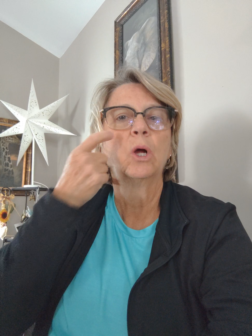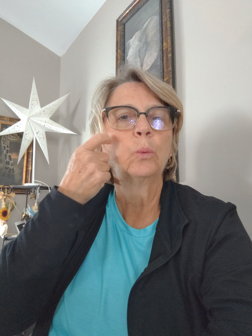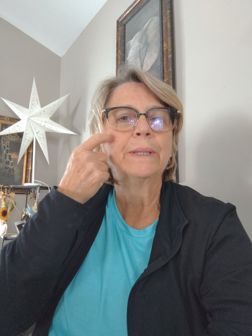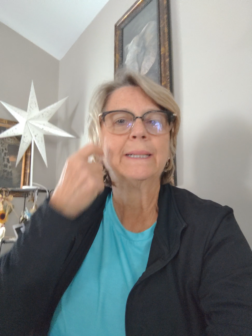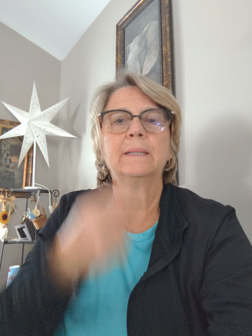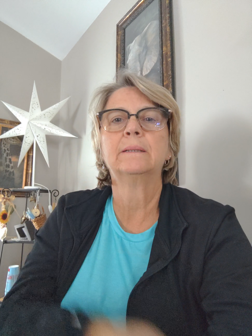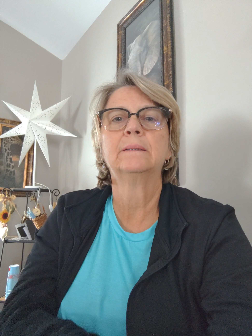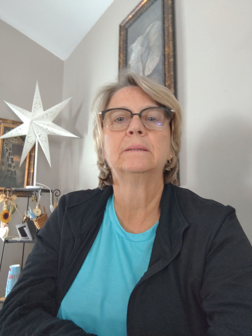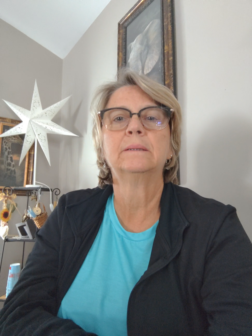owie